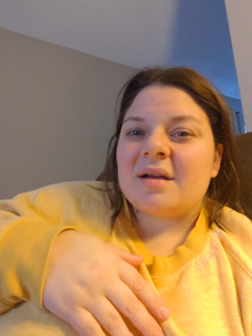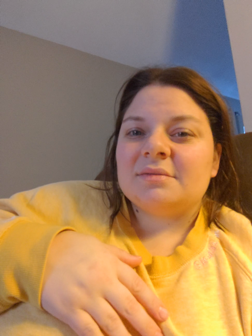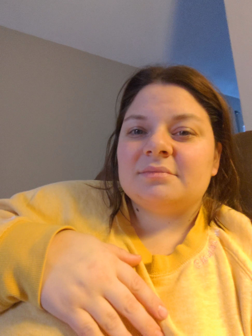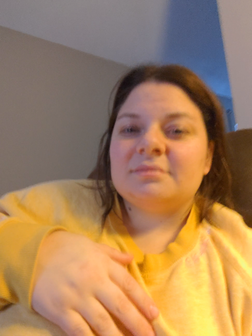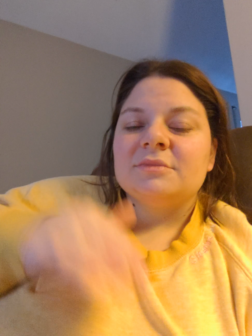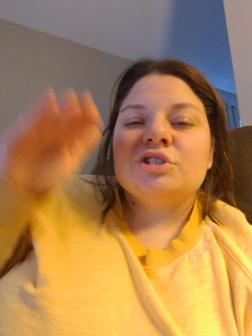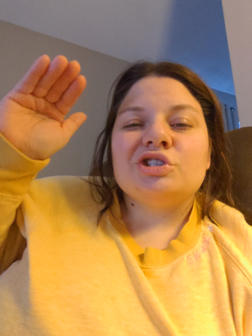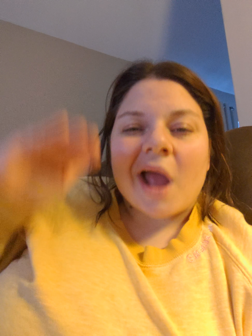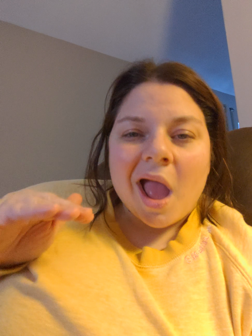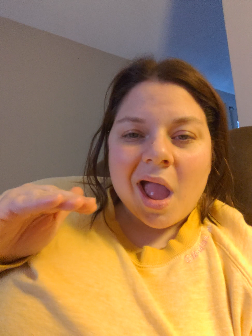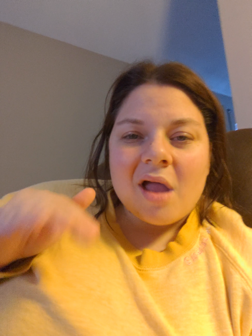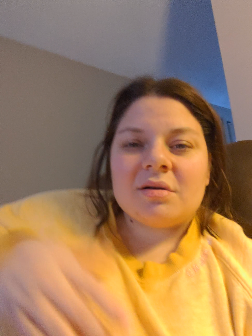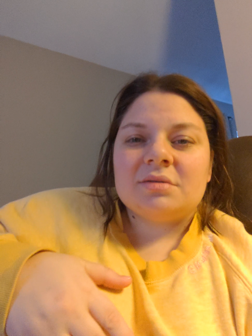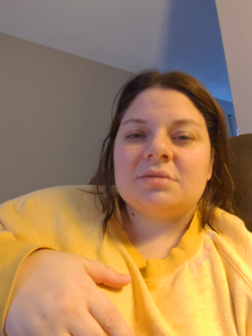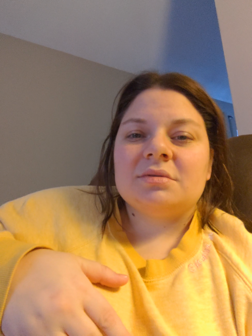child